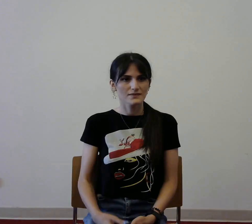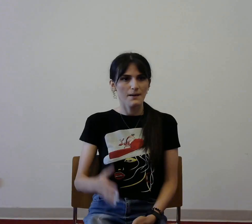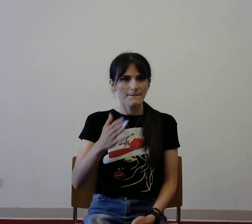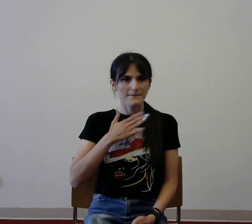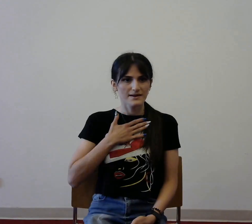mən